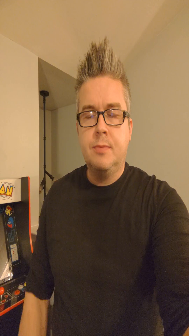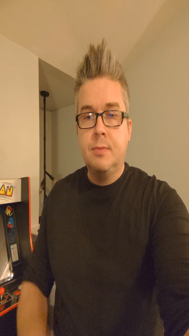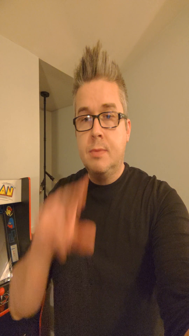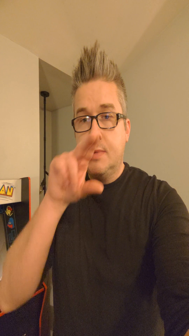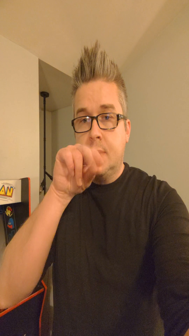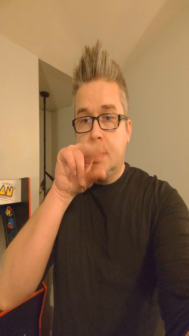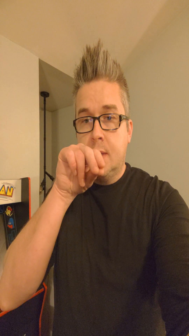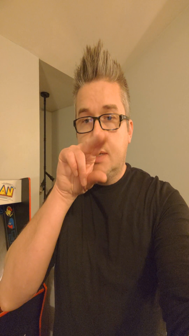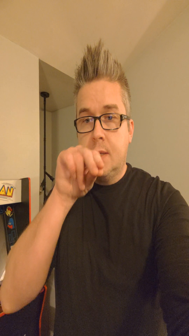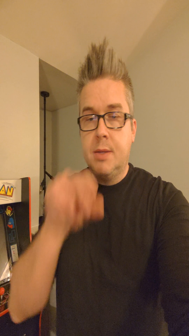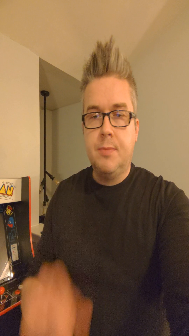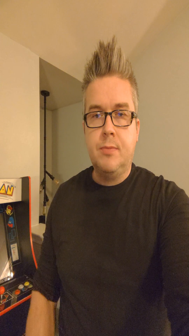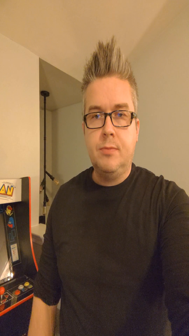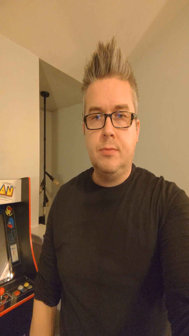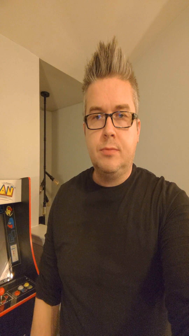duck